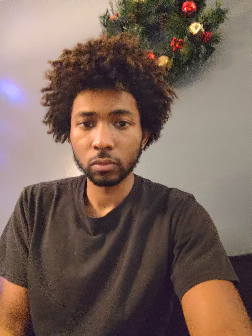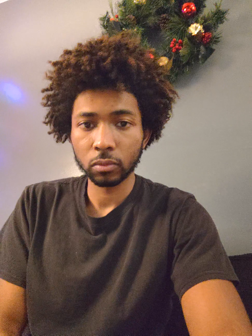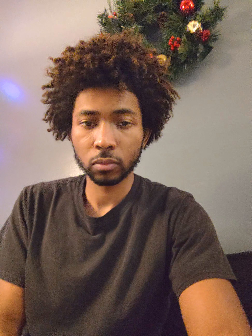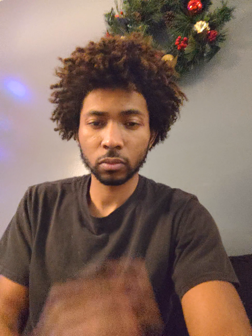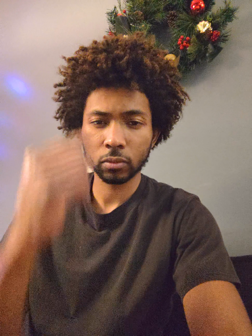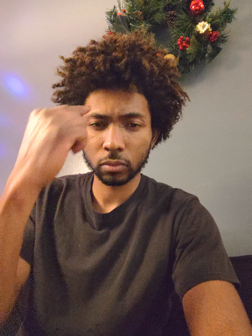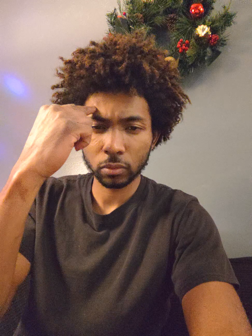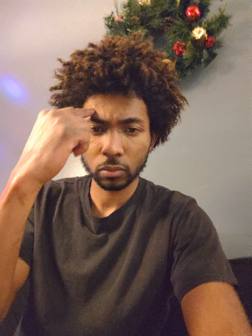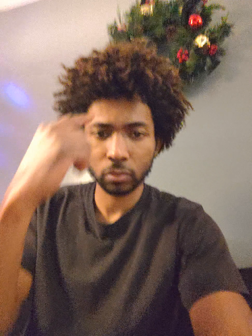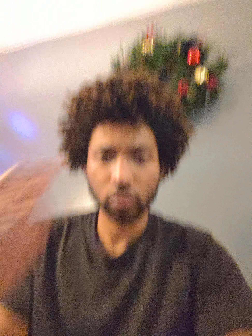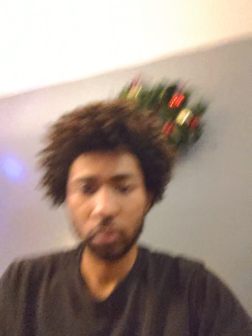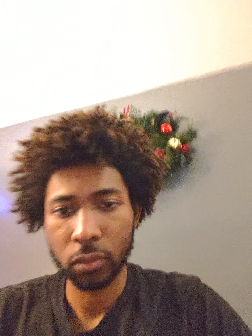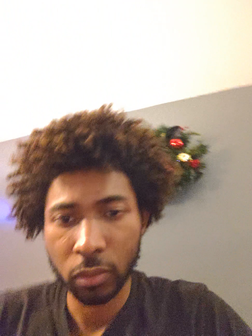think